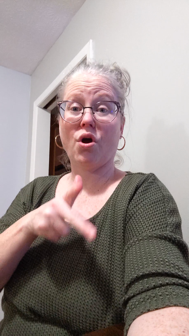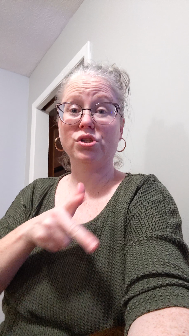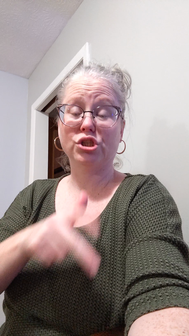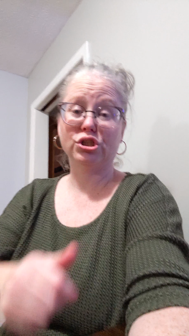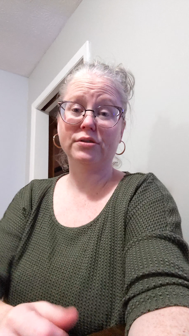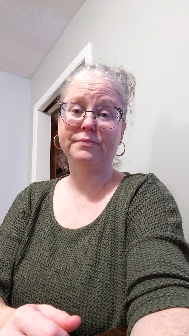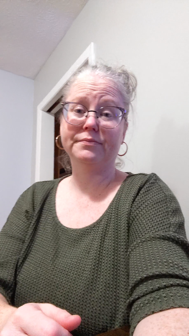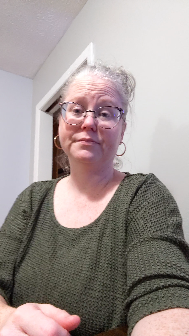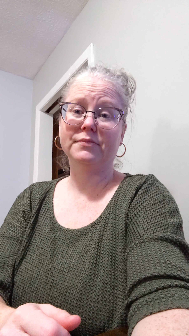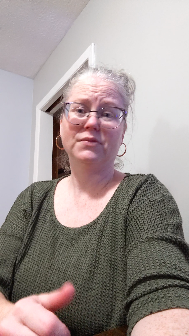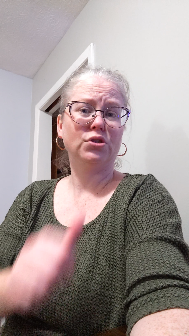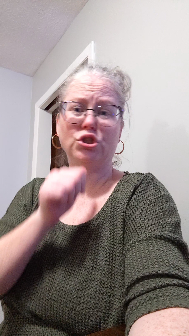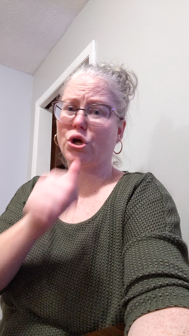don't